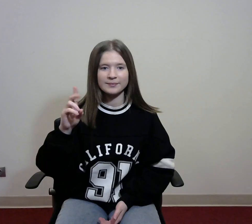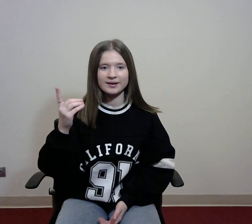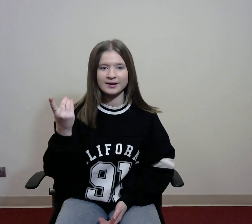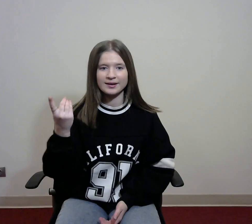Ə